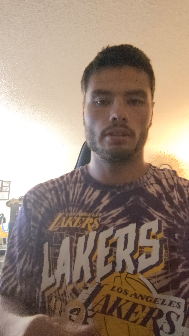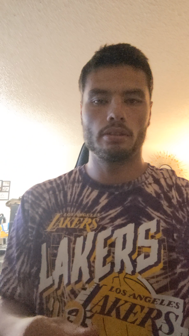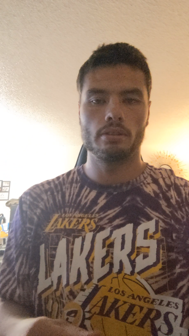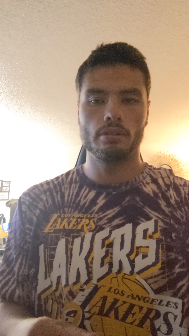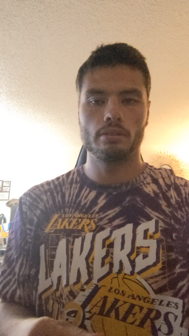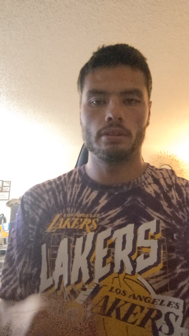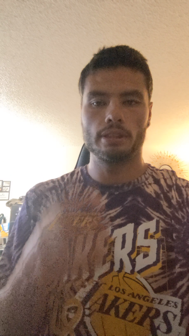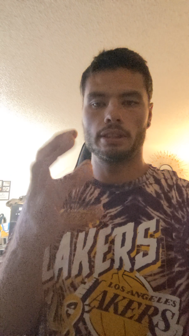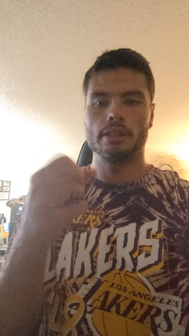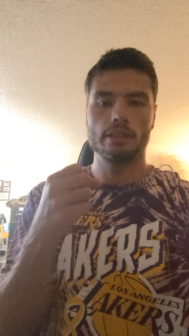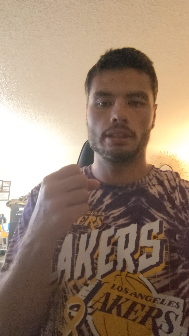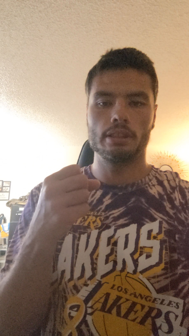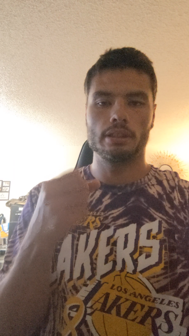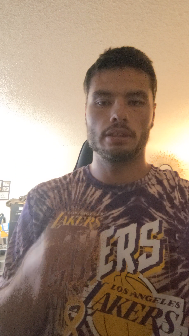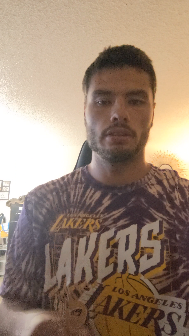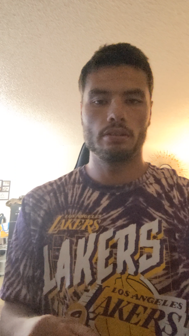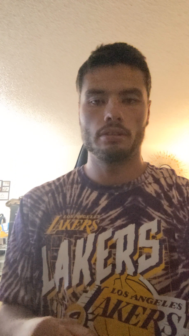get